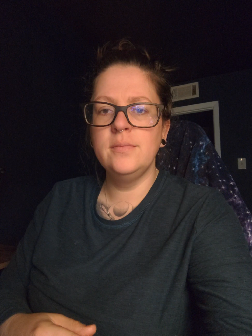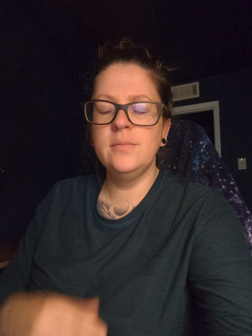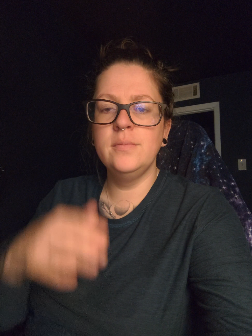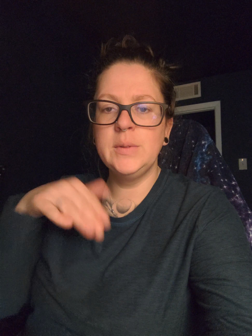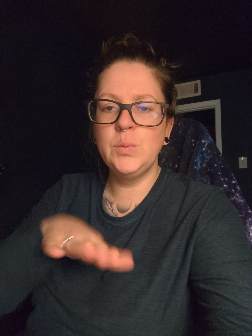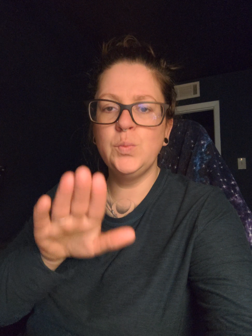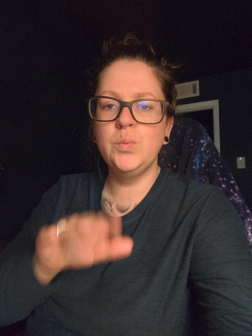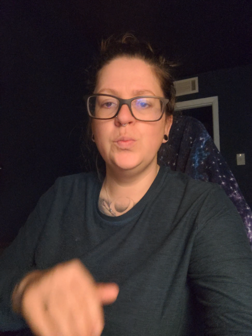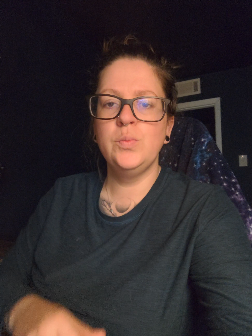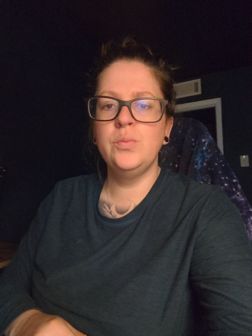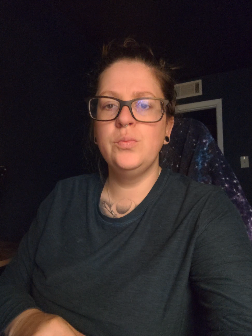into